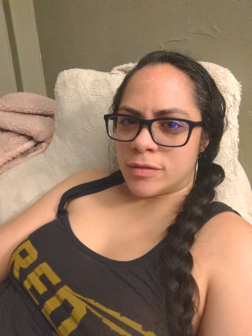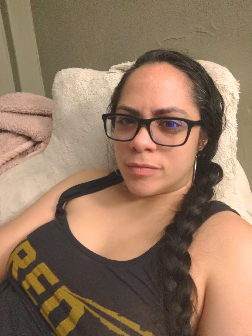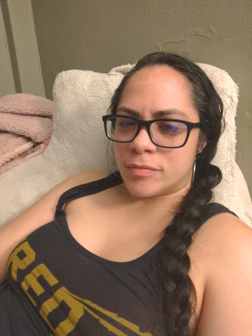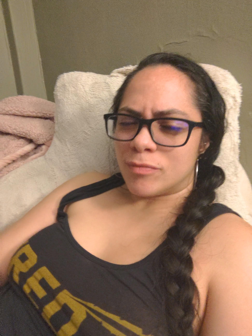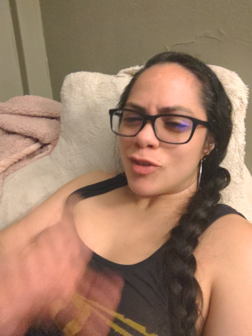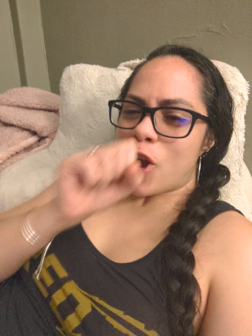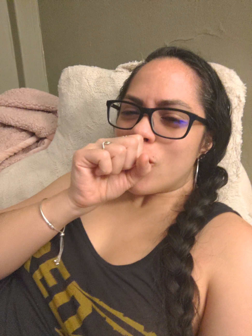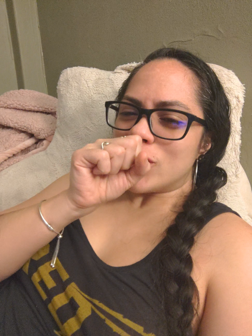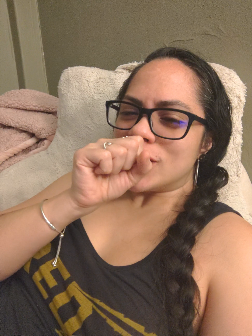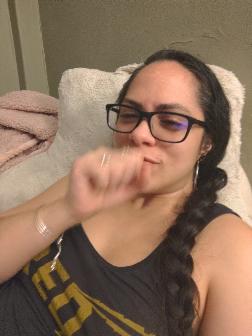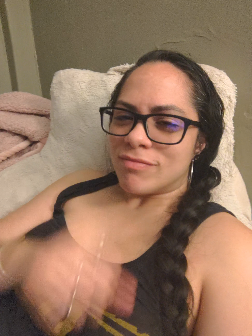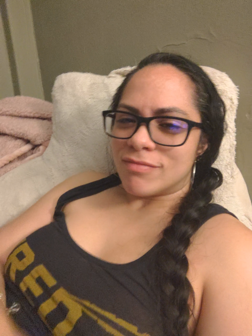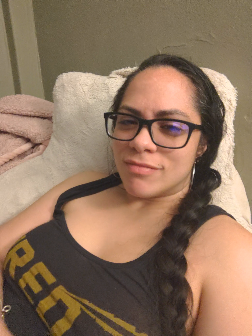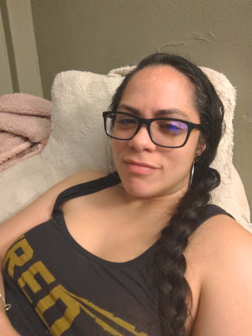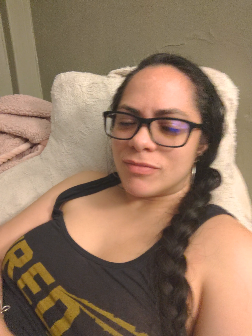orange